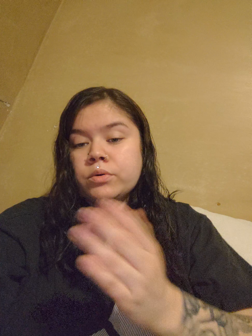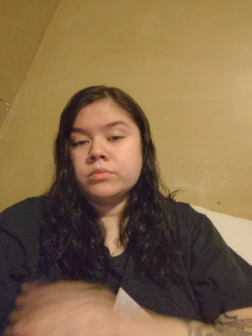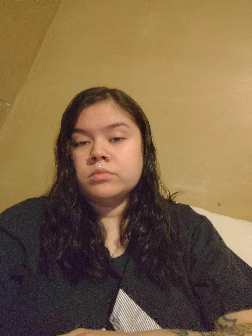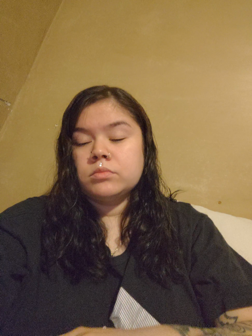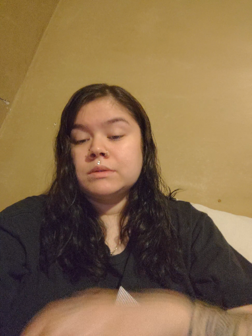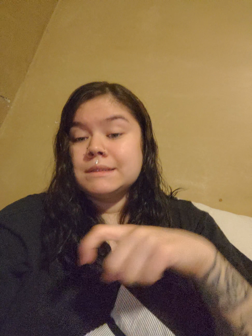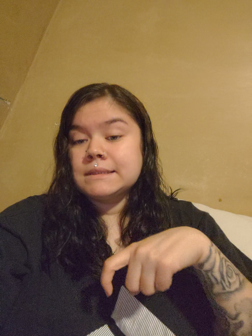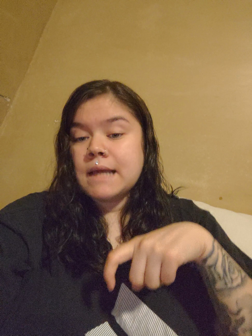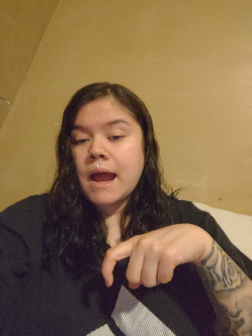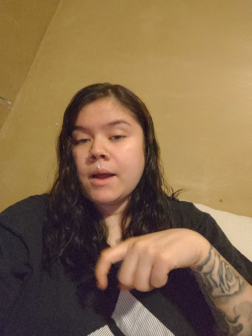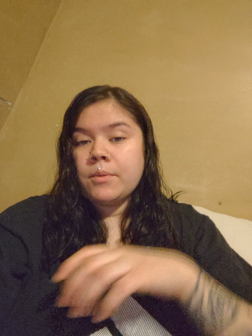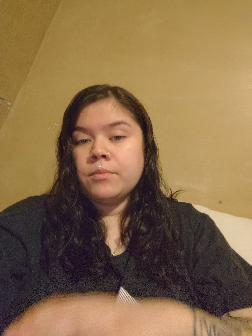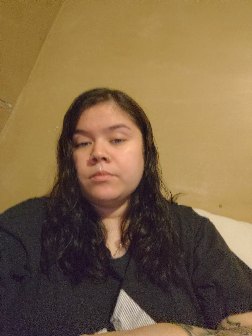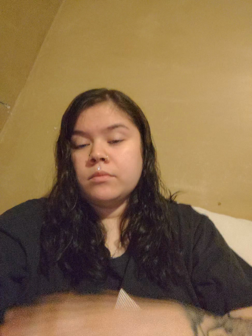time